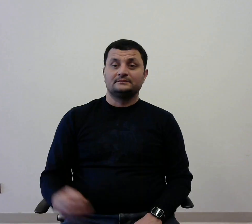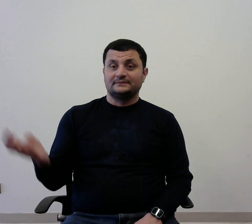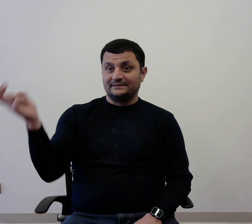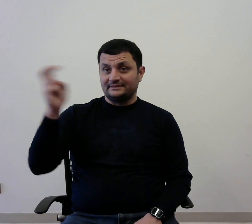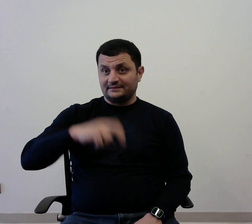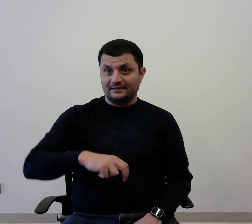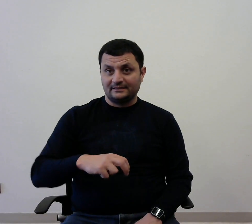gəlmək